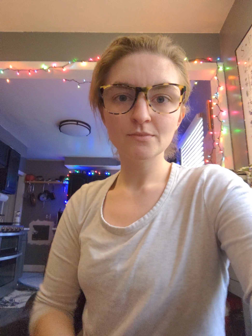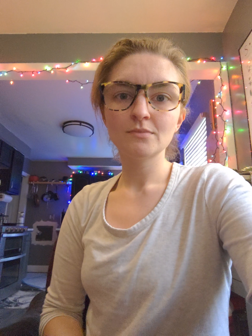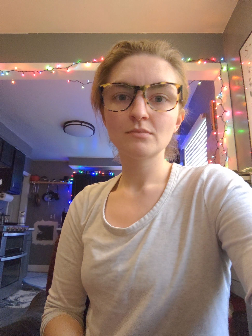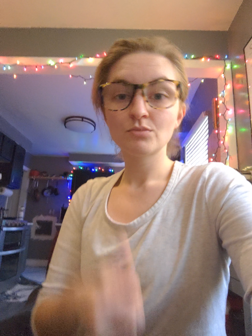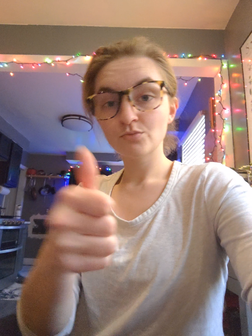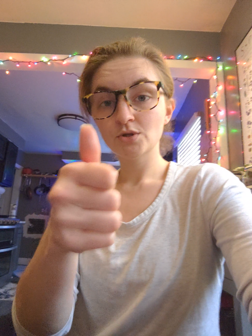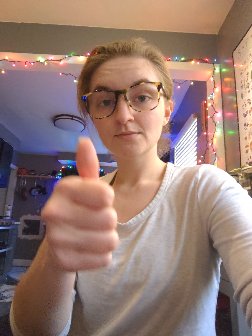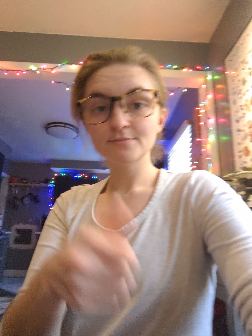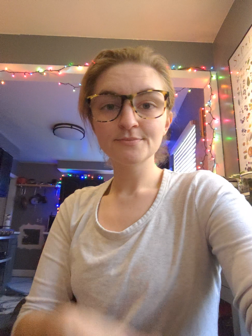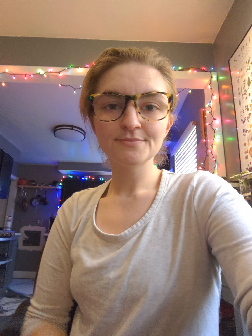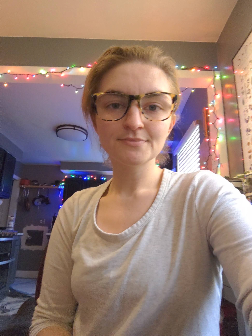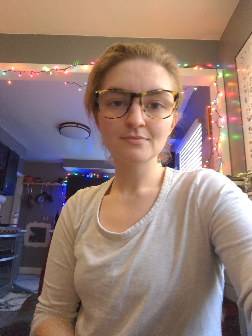yourself